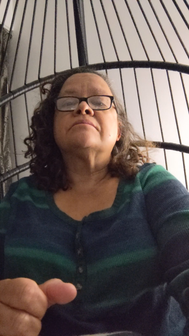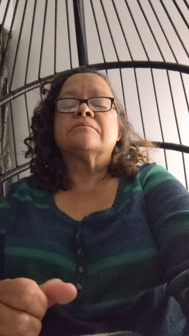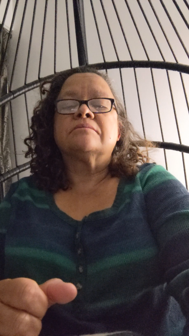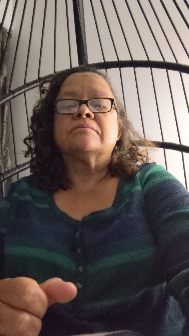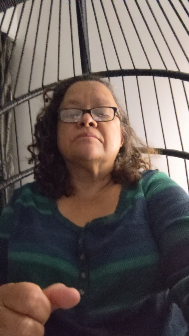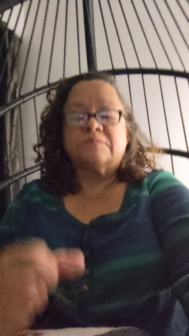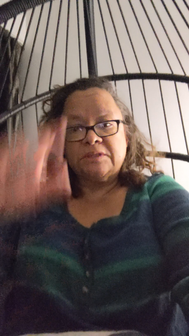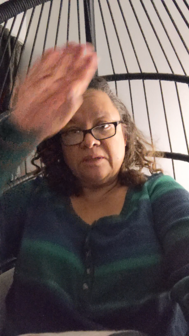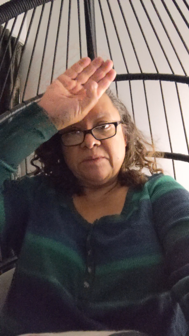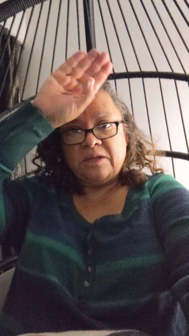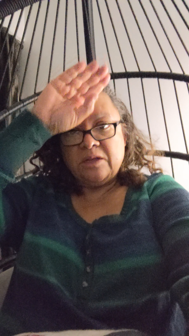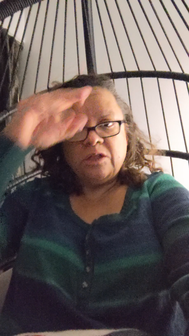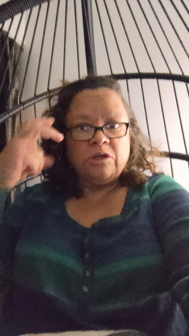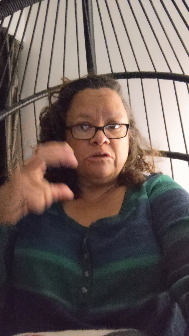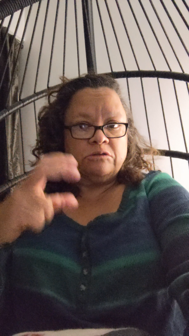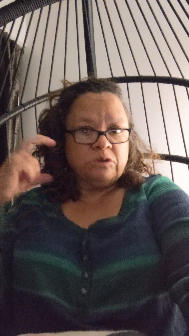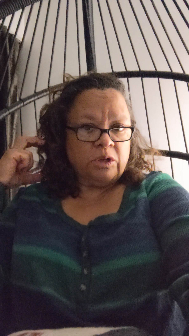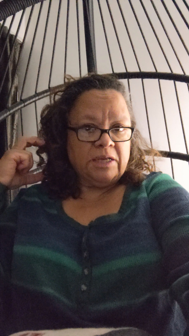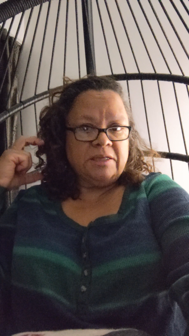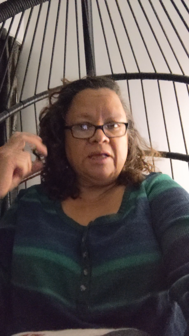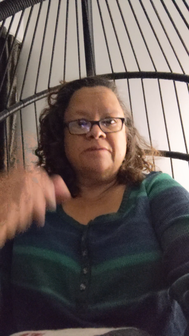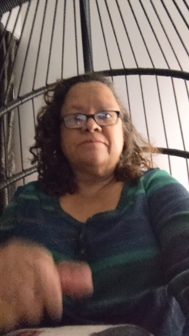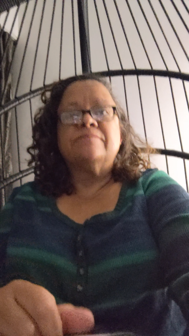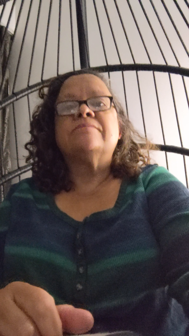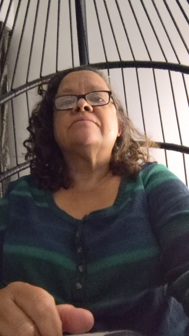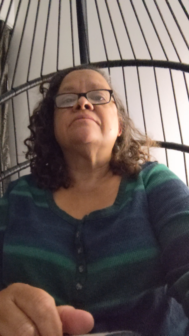fire truck